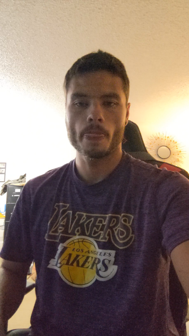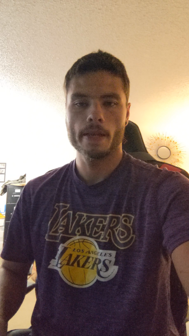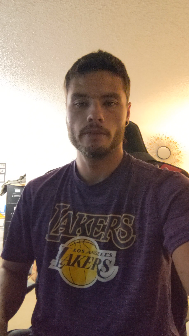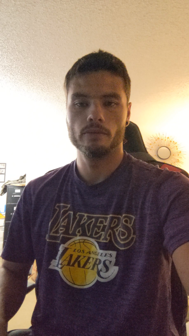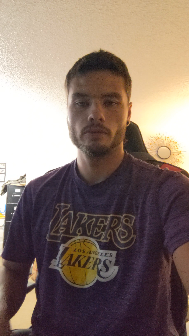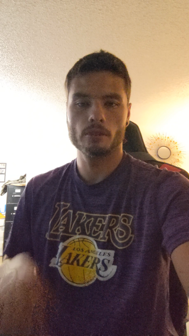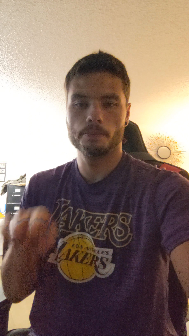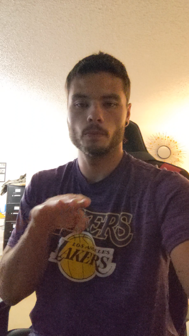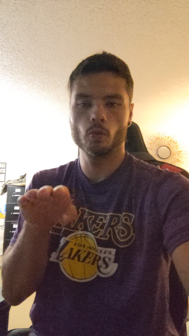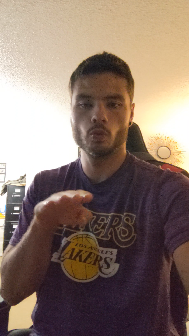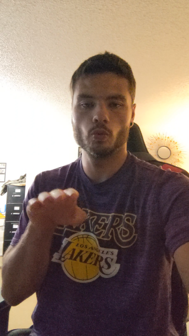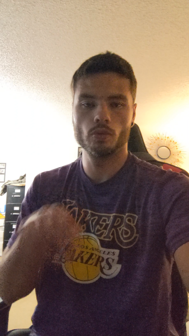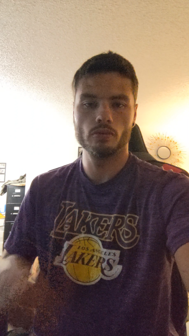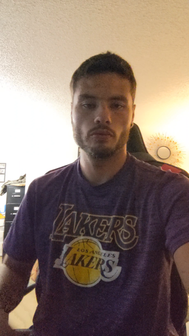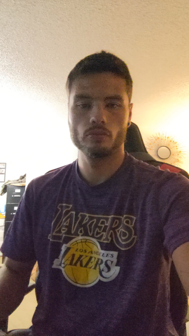boots